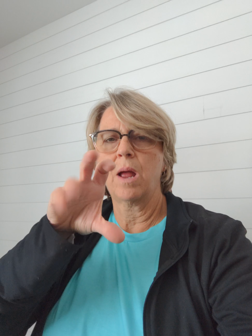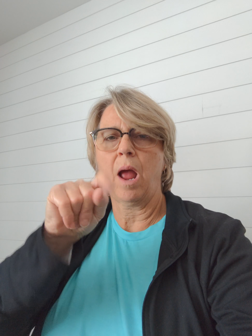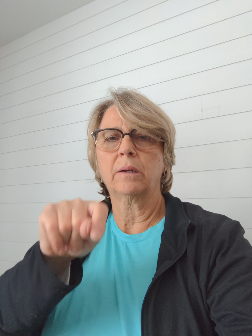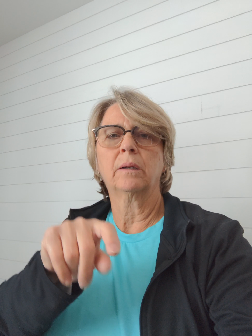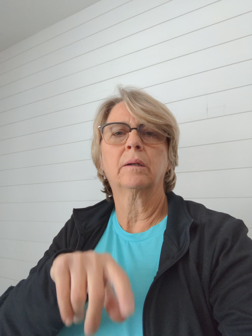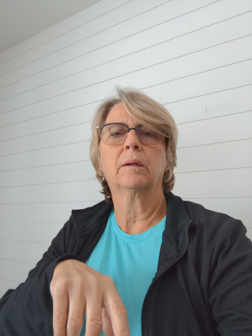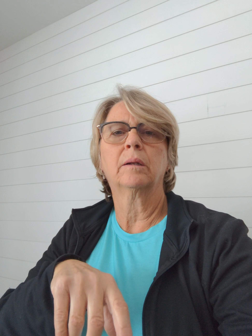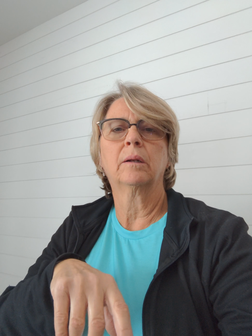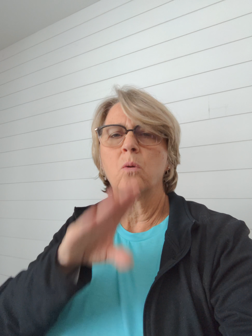cut